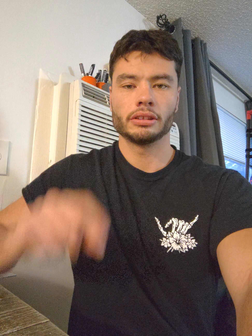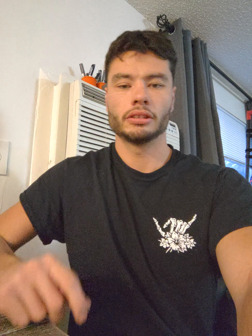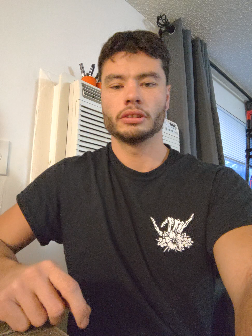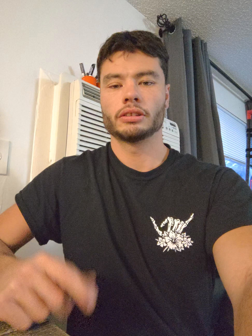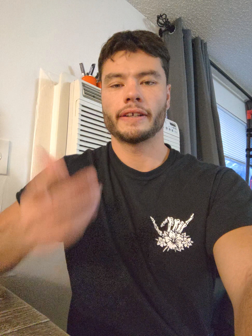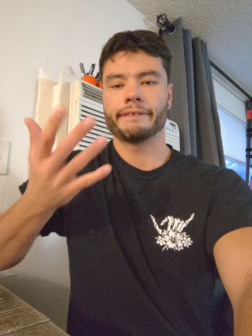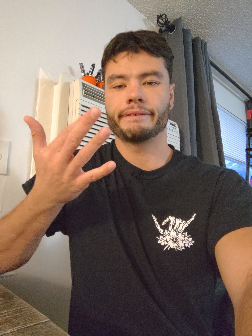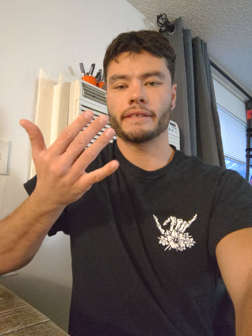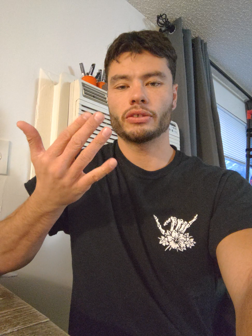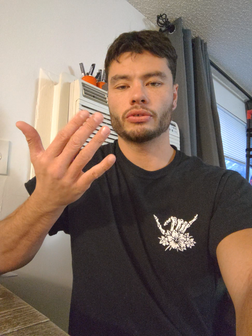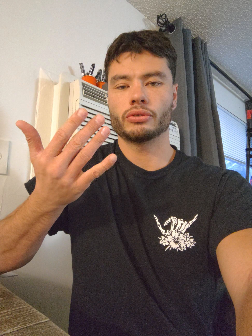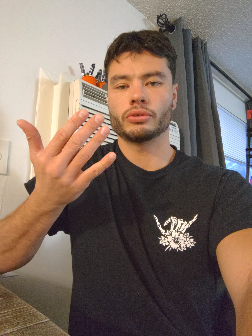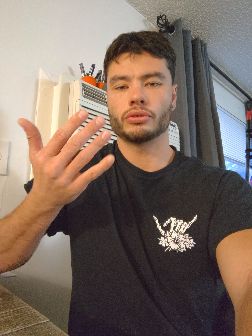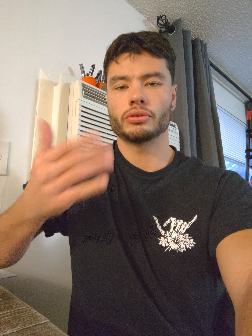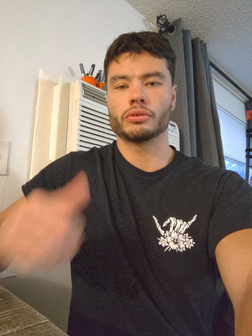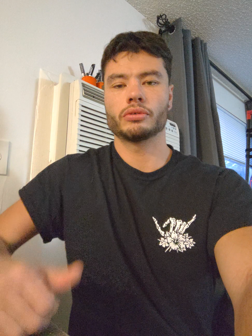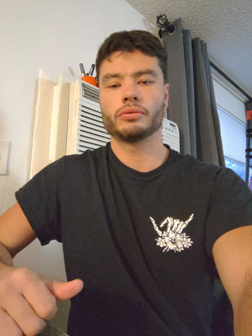finger